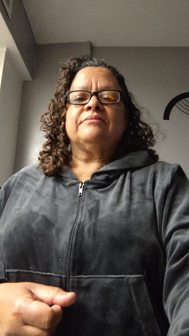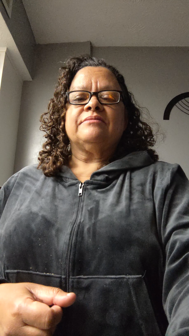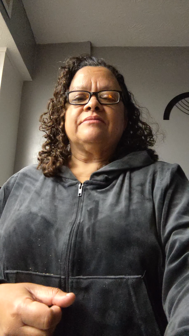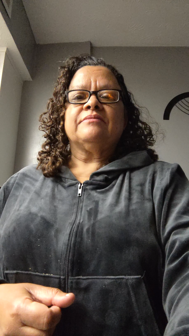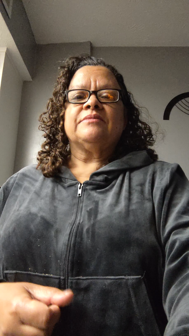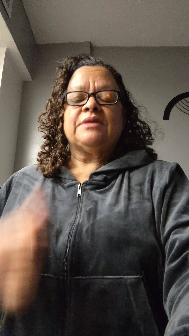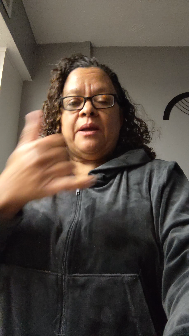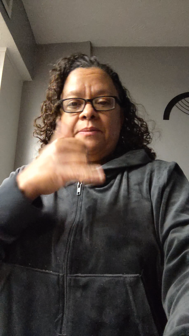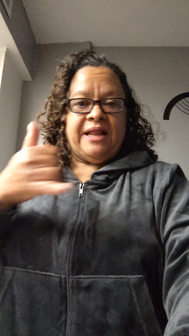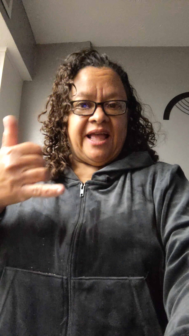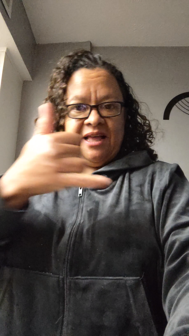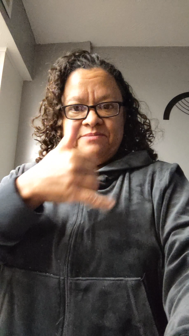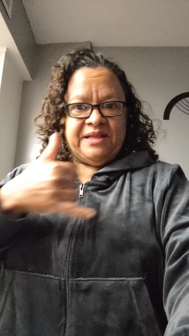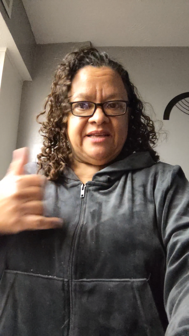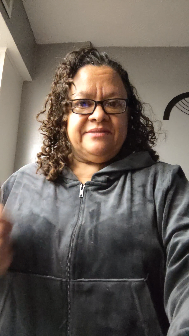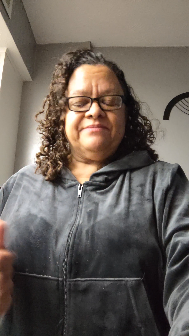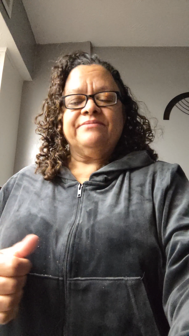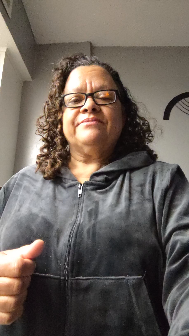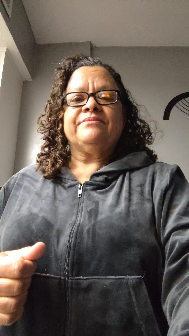play